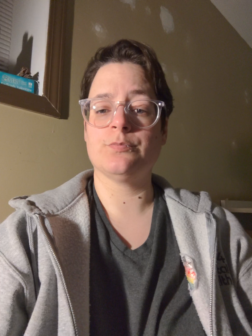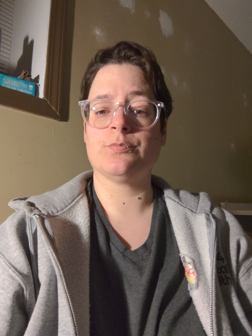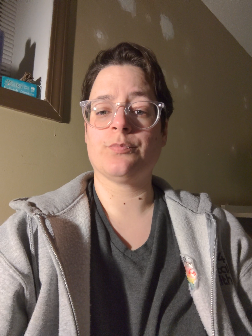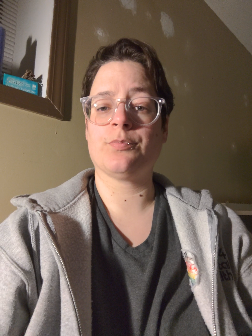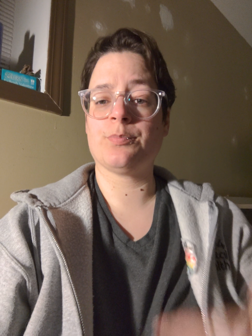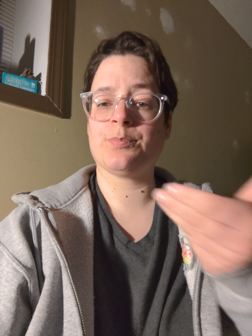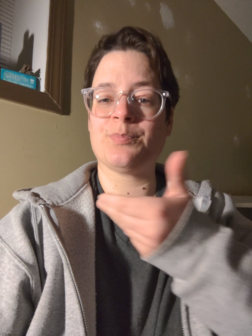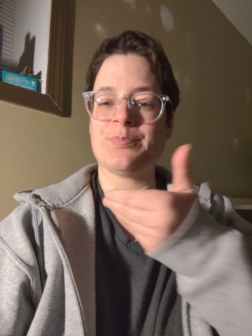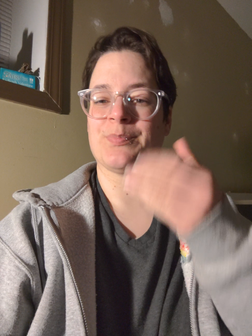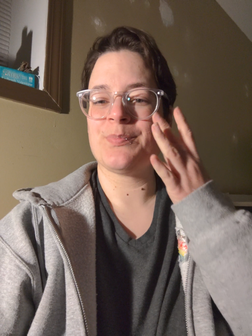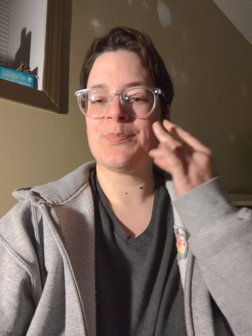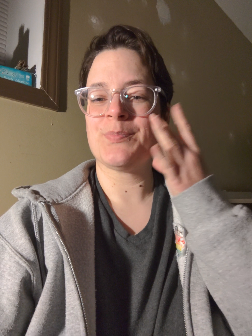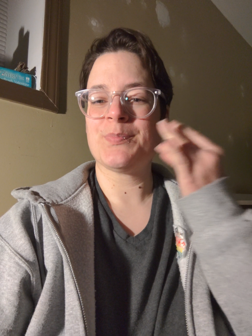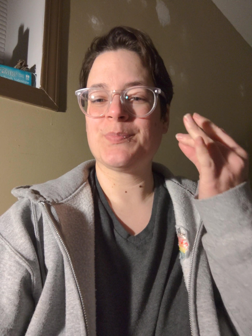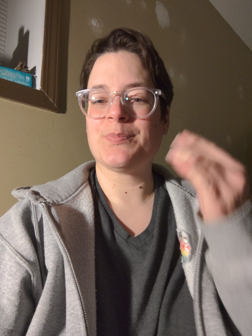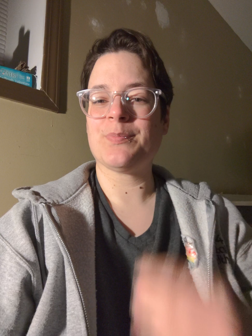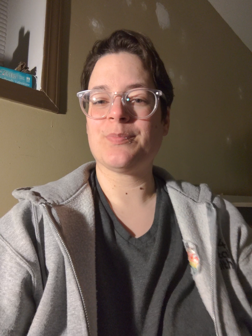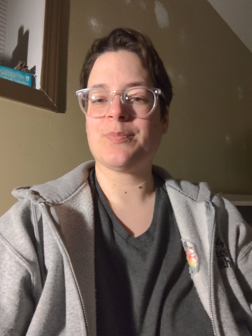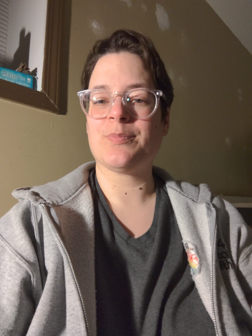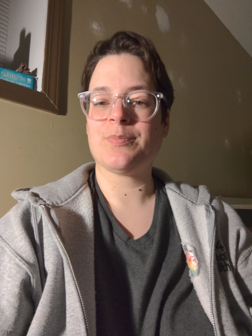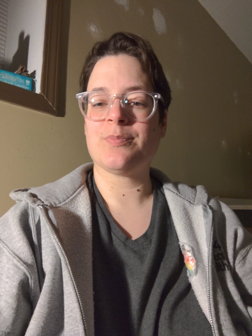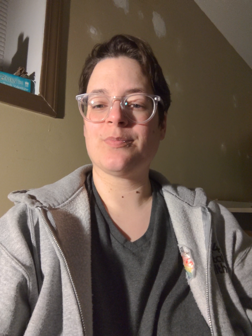kitty